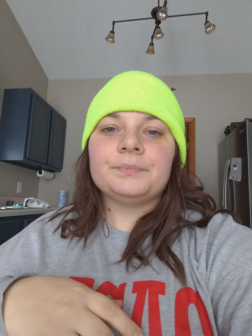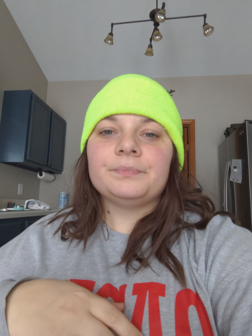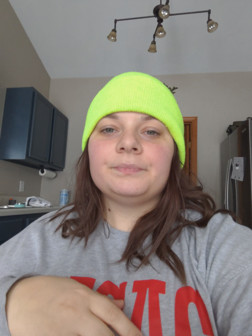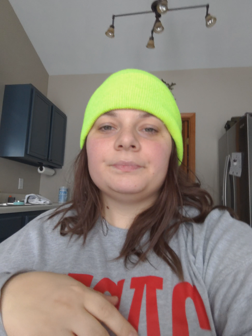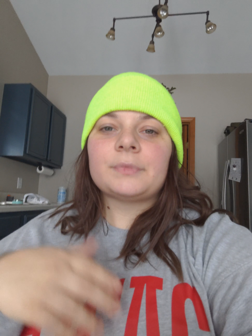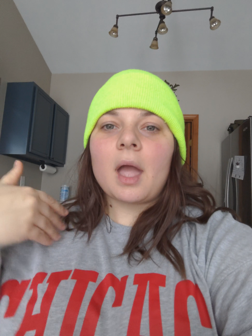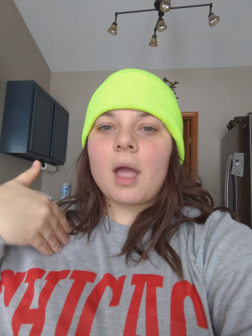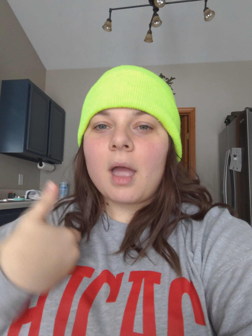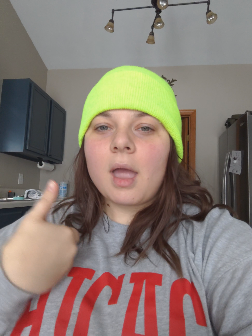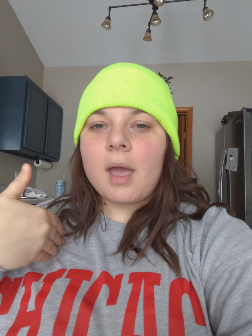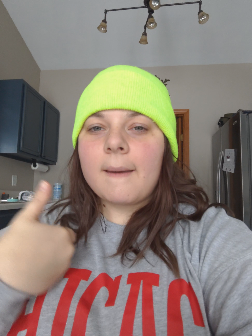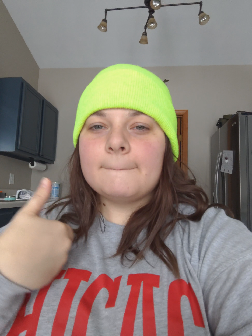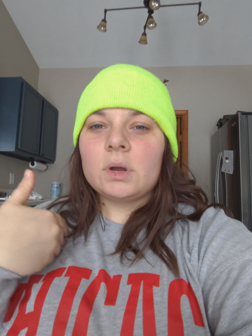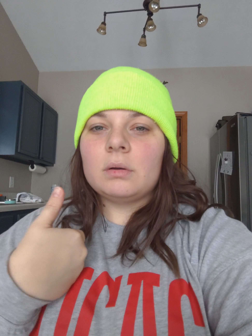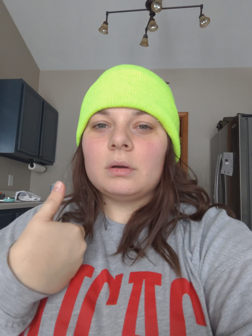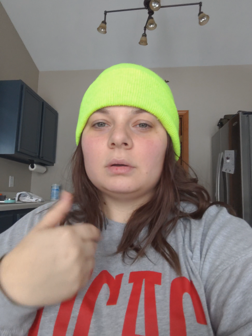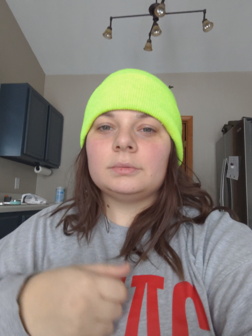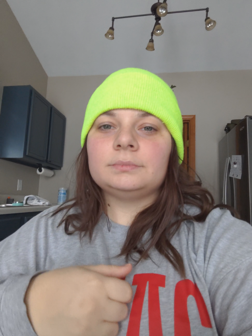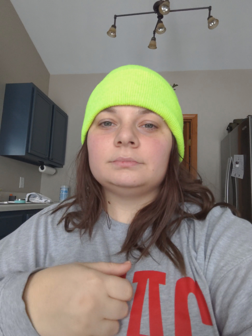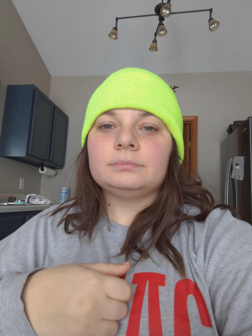animal